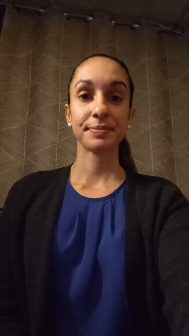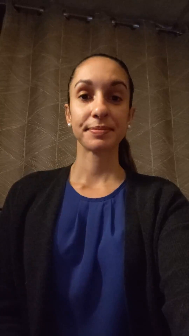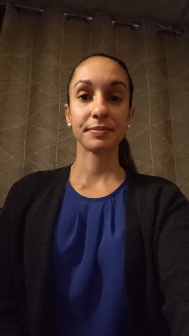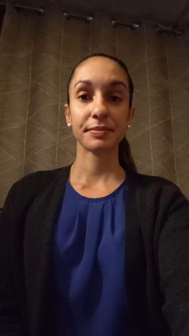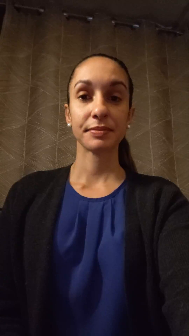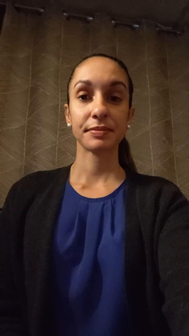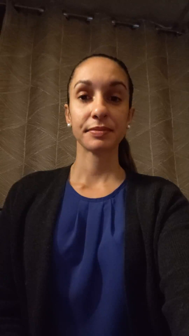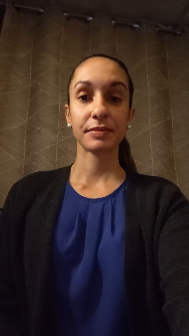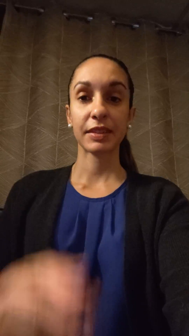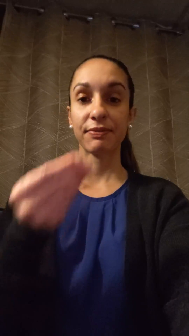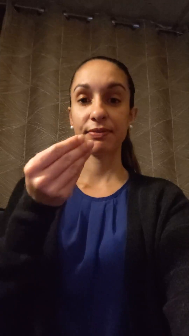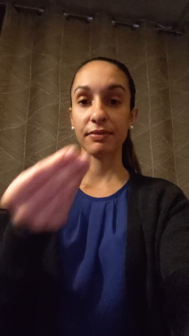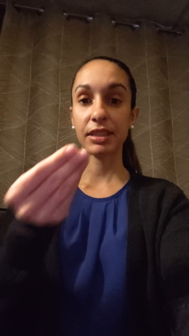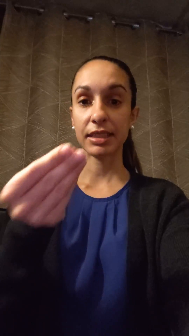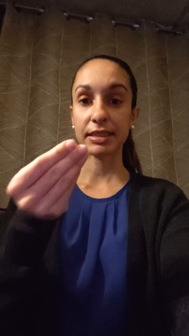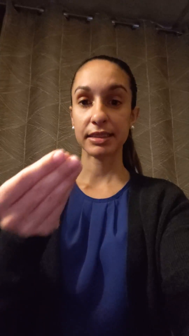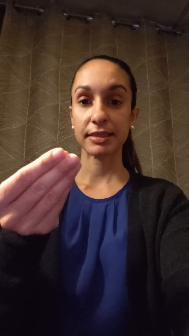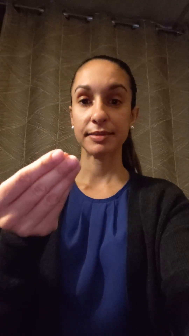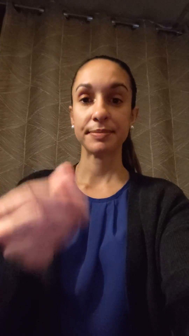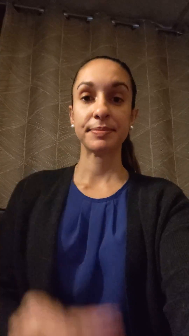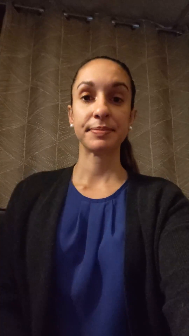feed